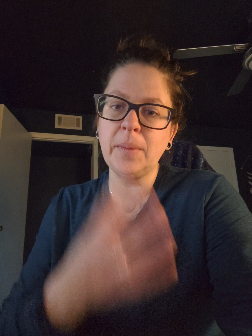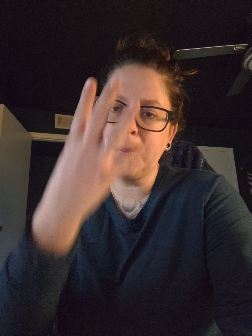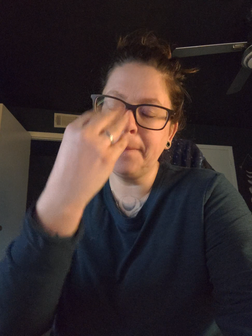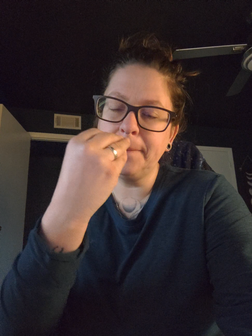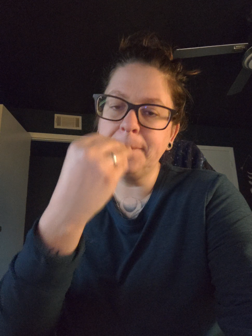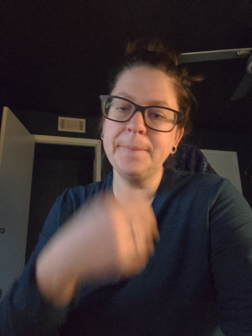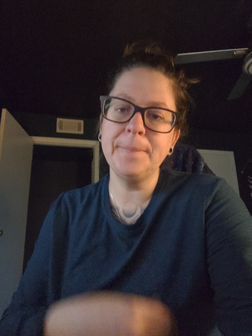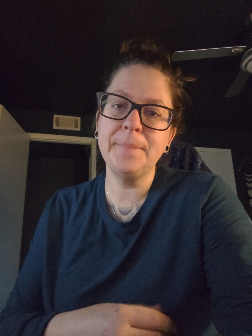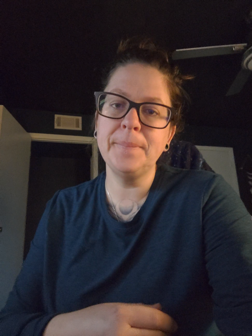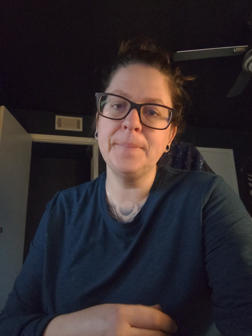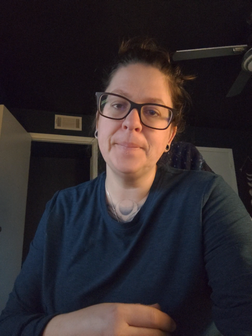nap